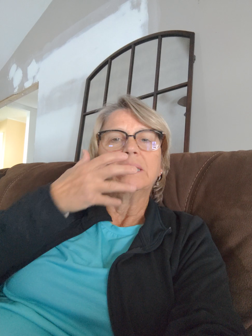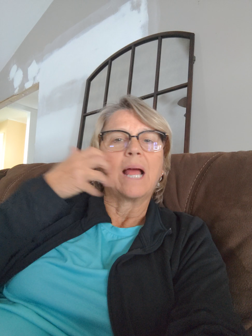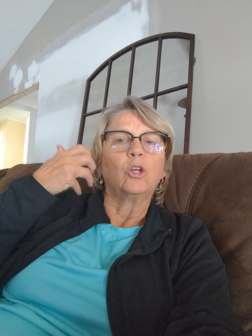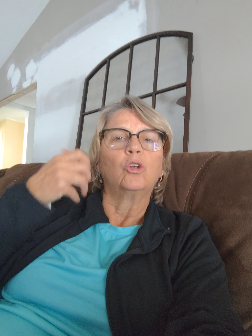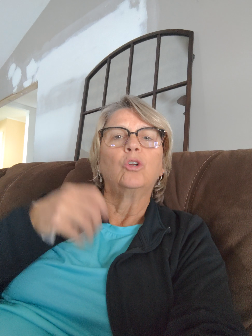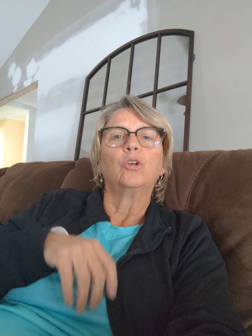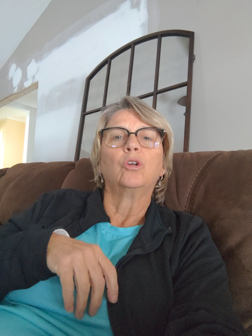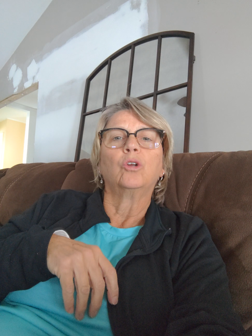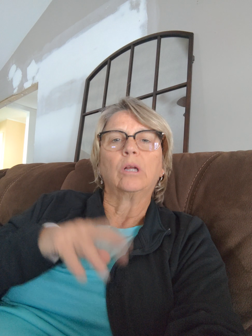tiger